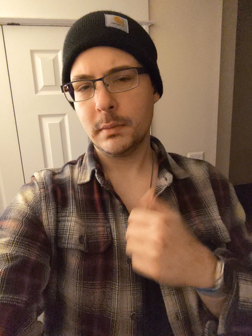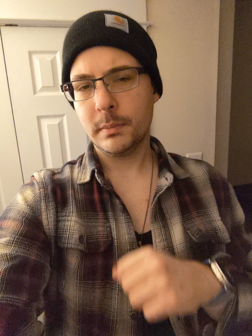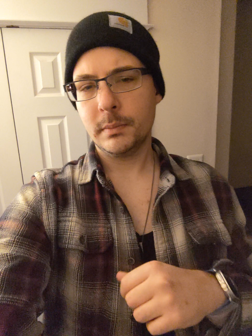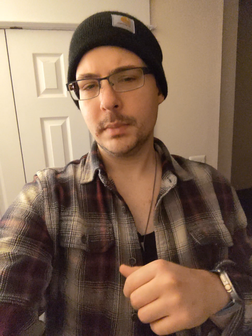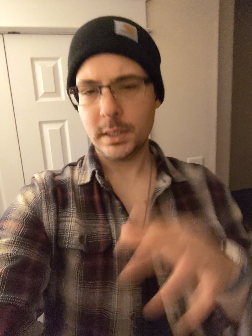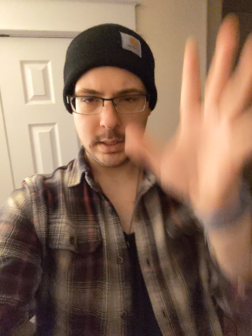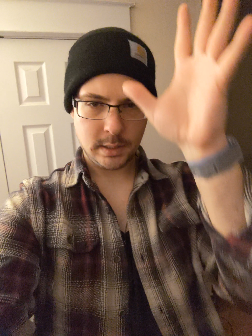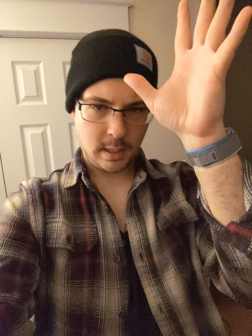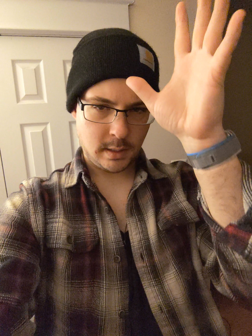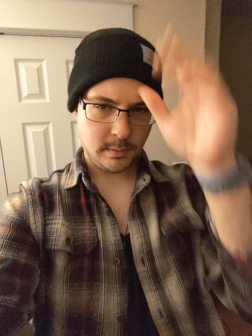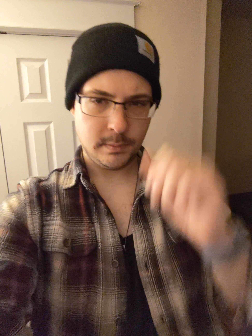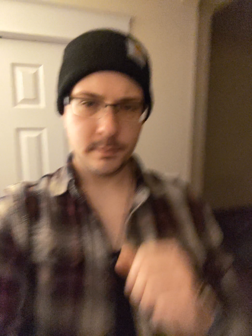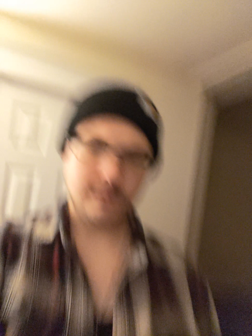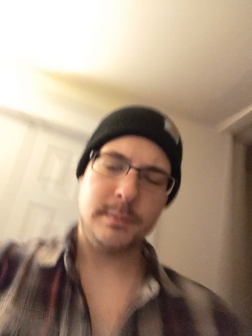dad